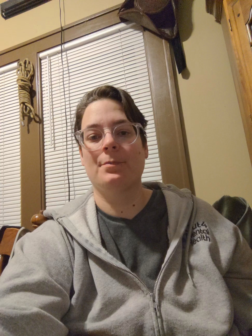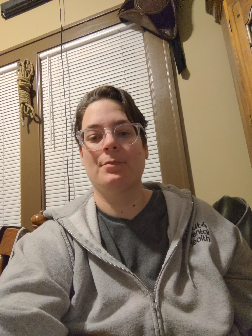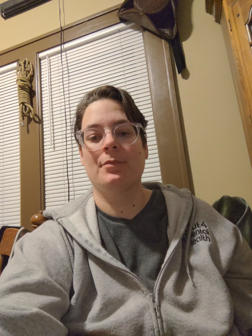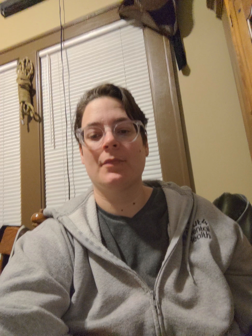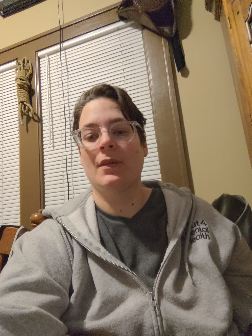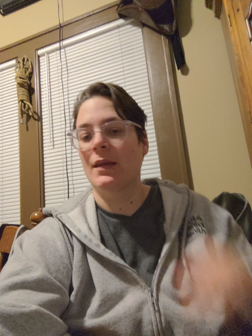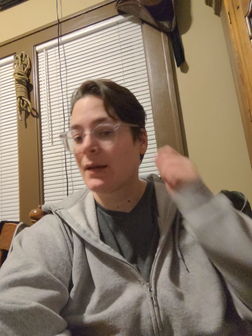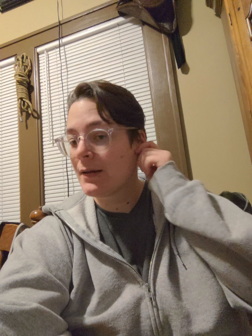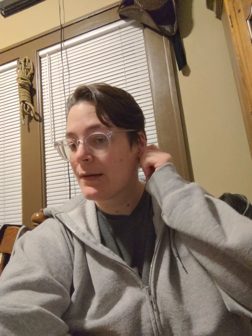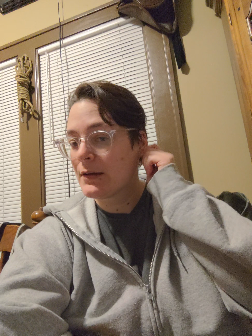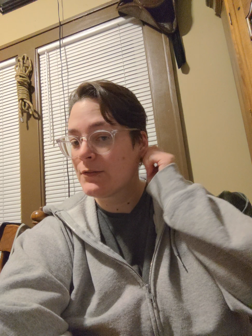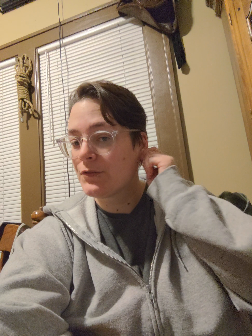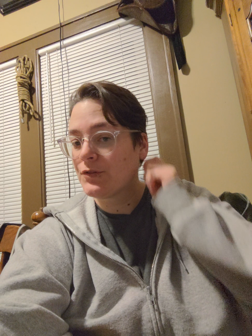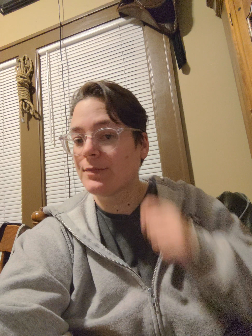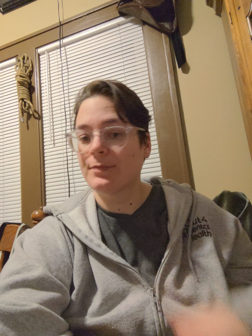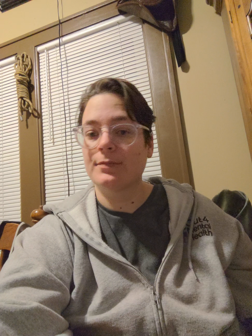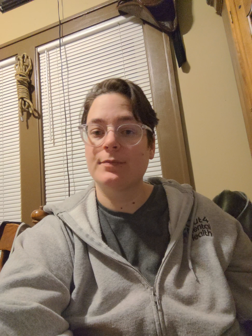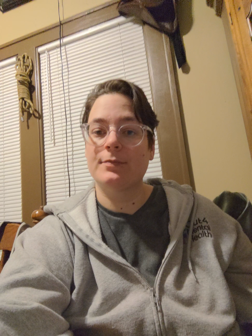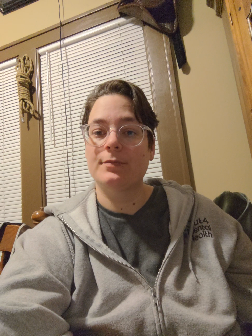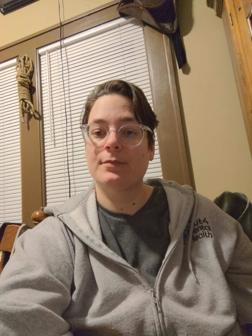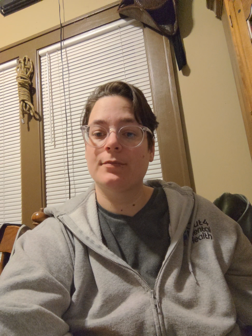ear